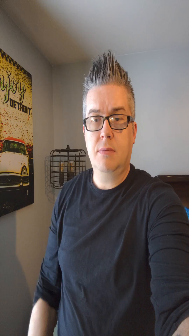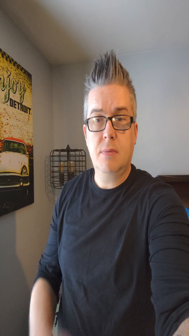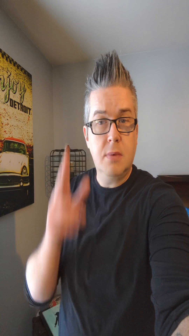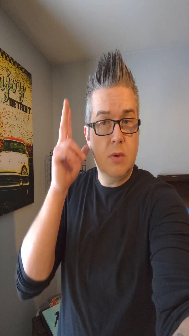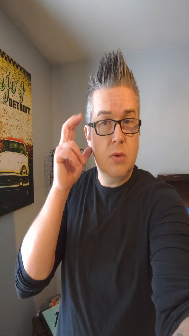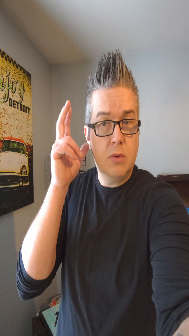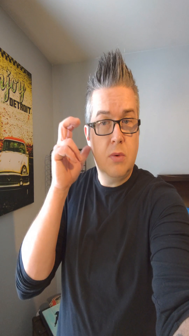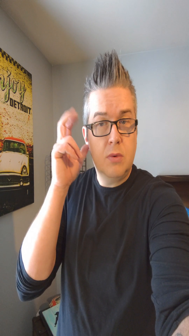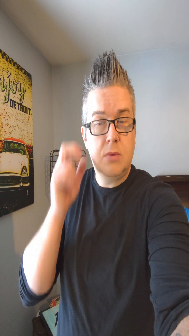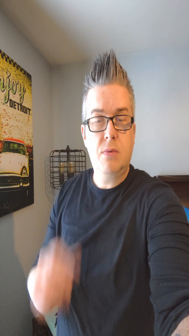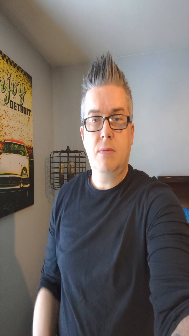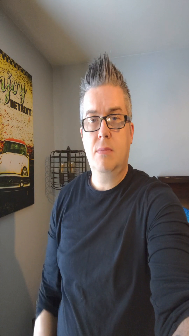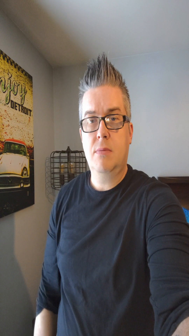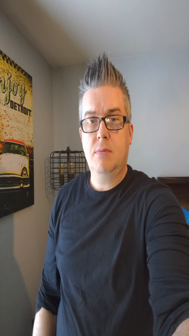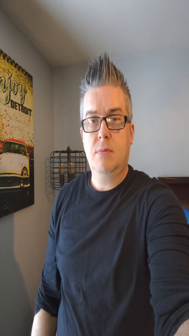hear